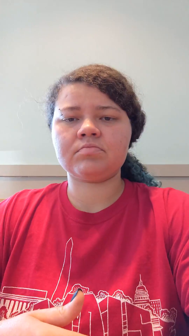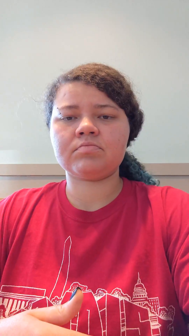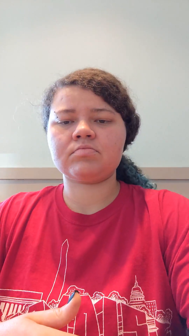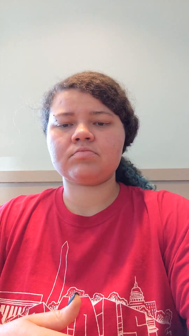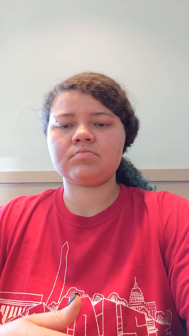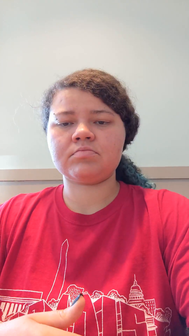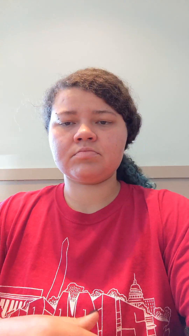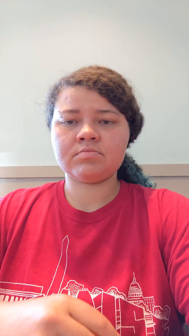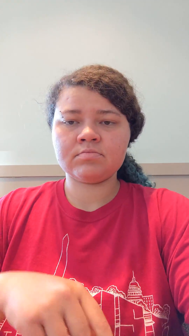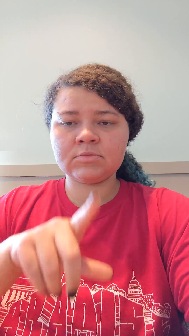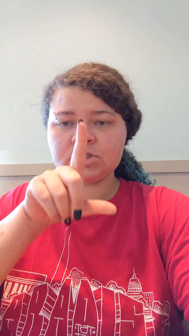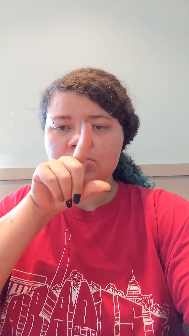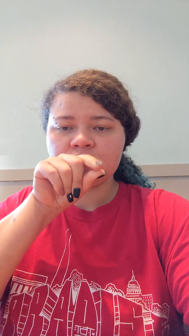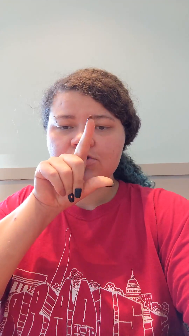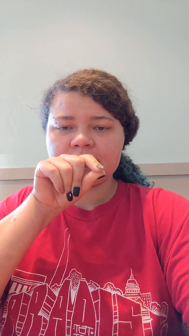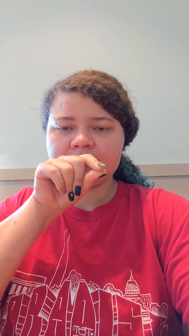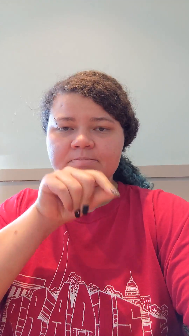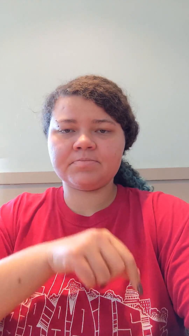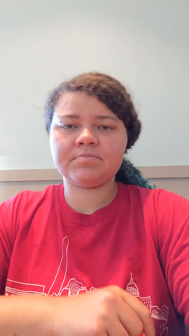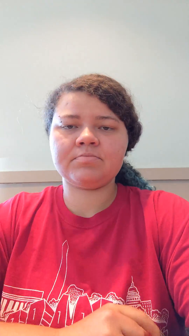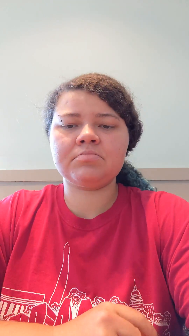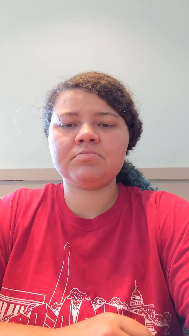chicken